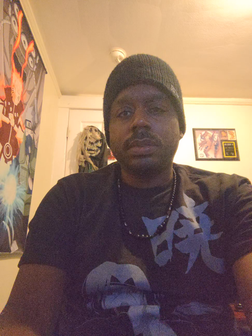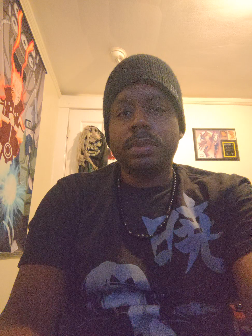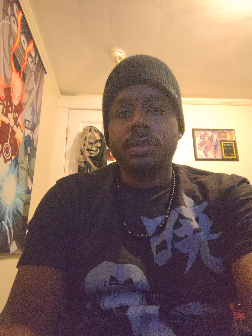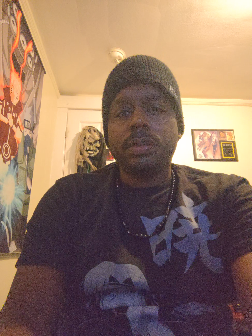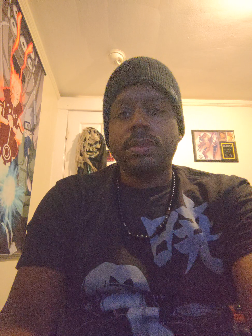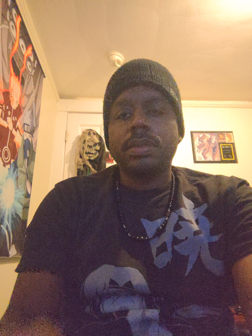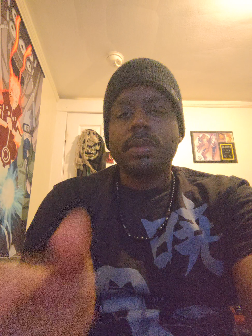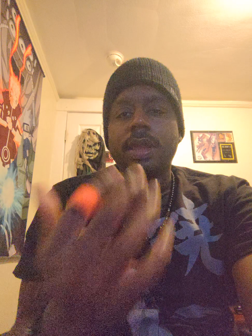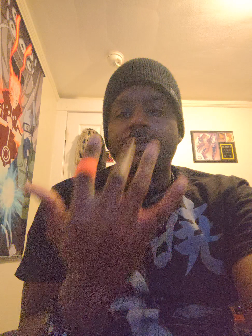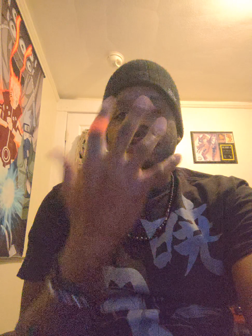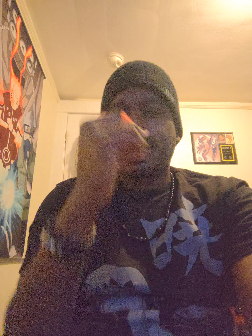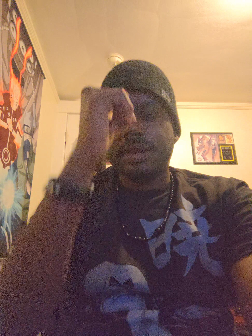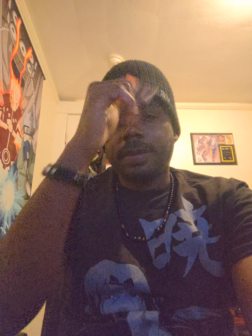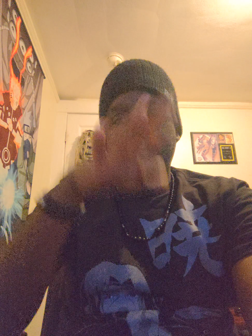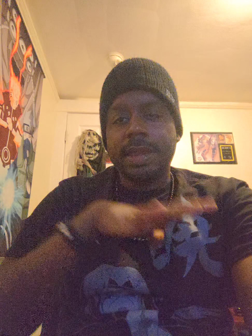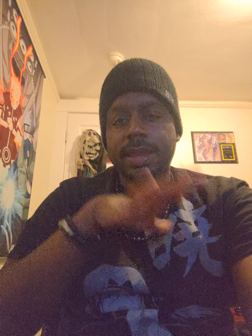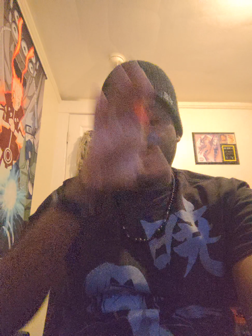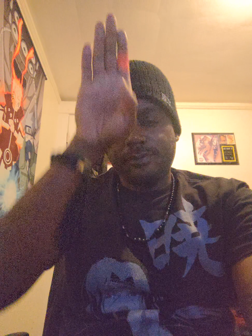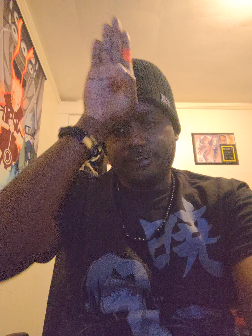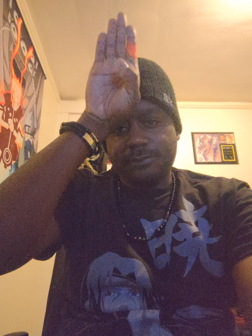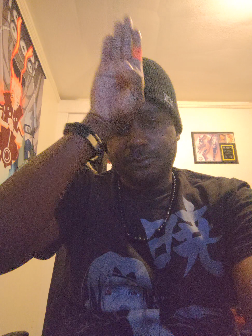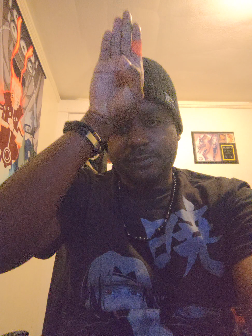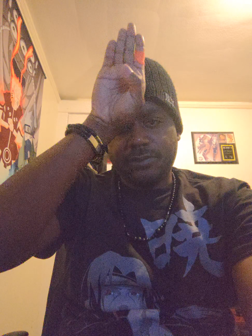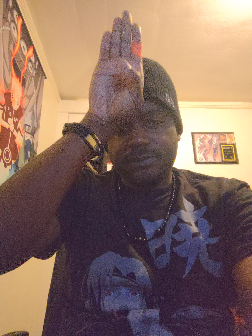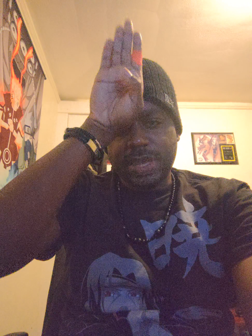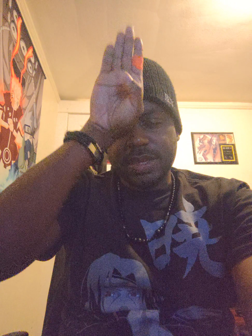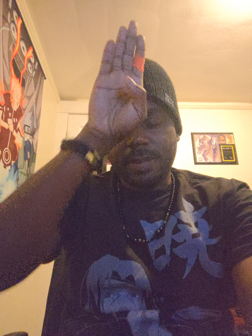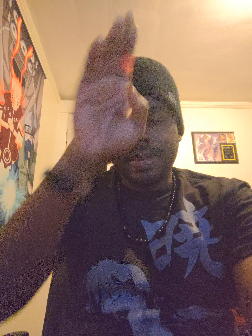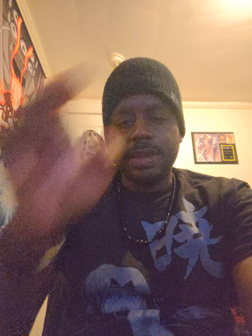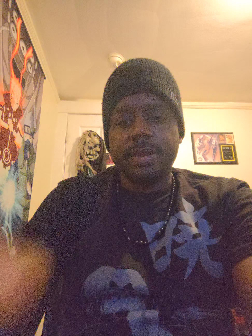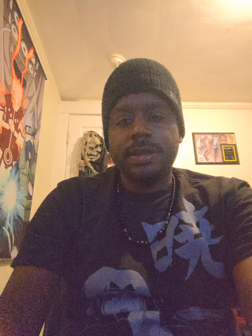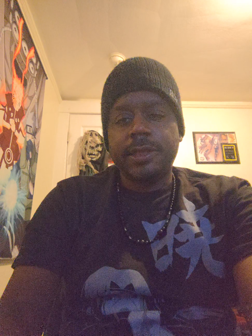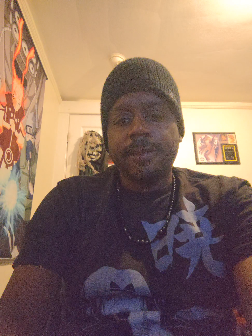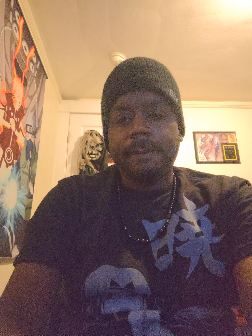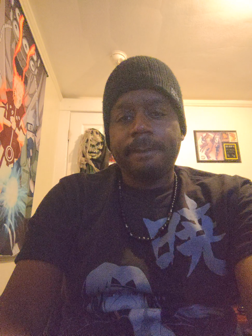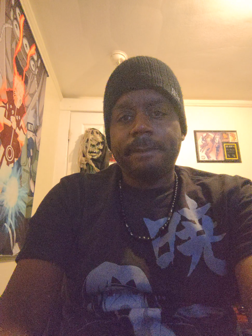fireman